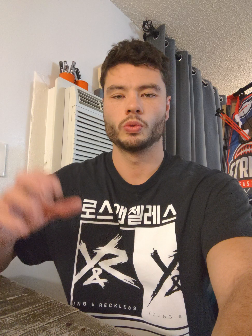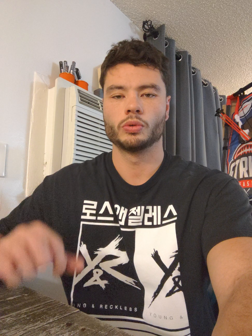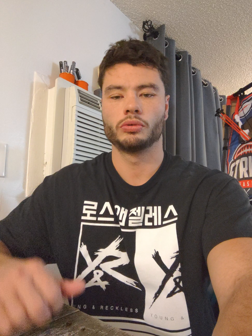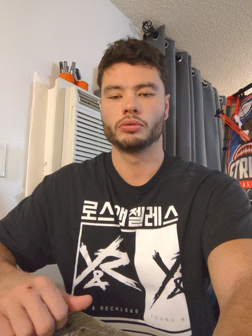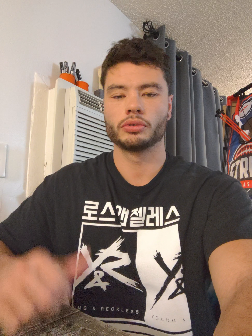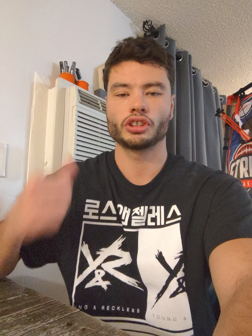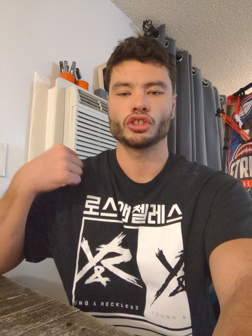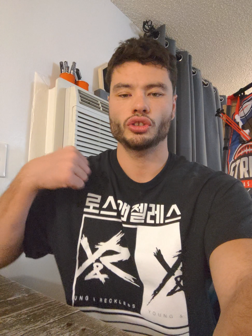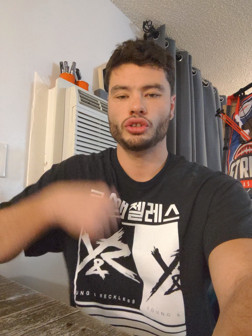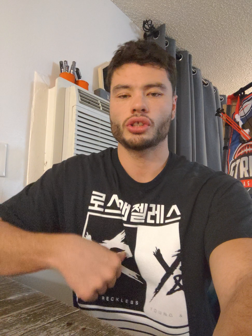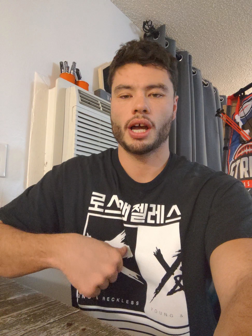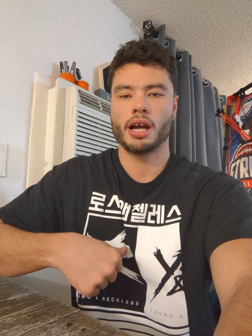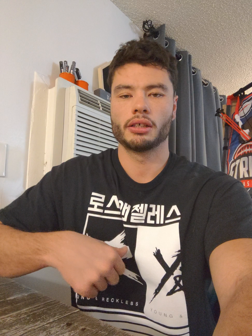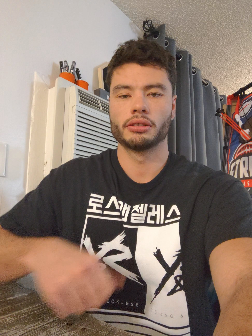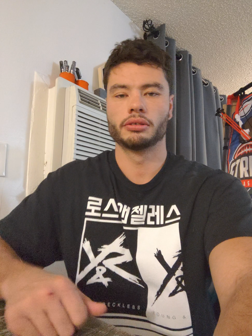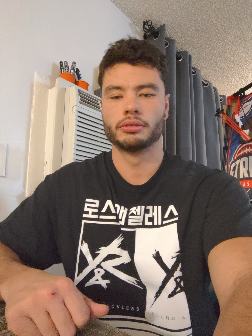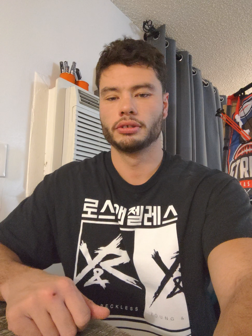jacket